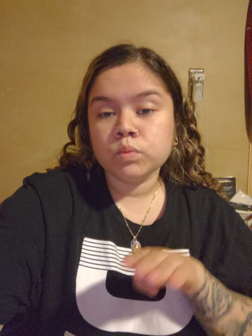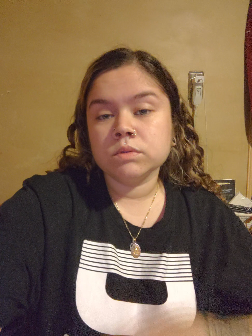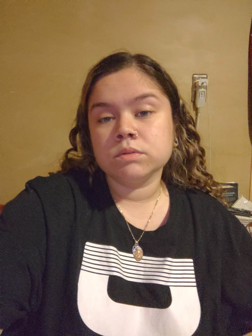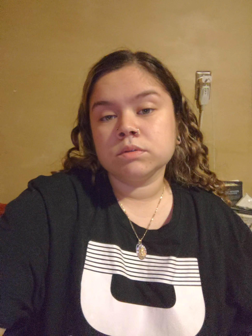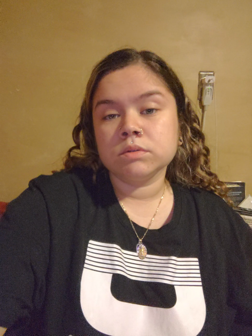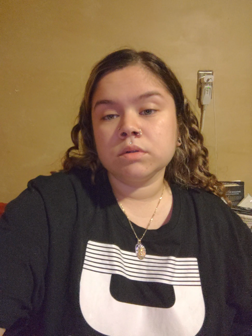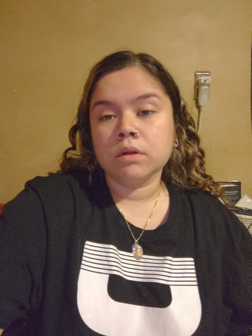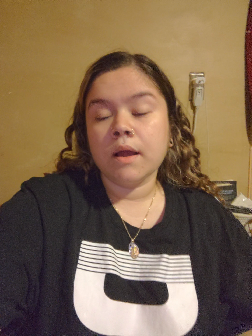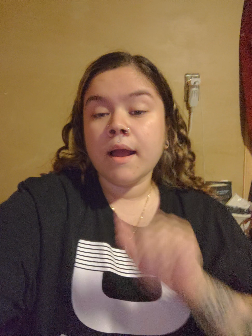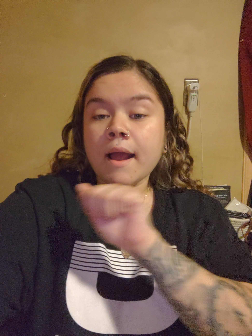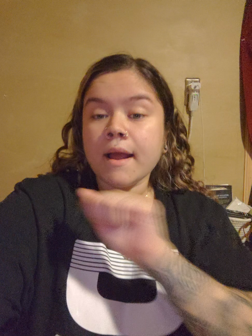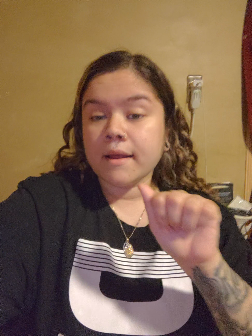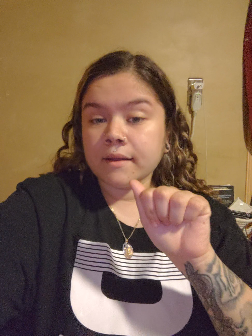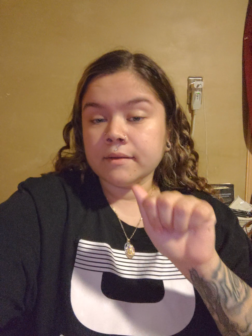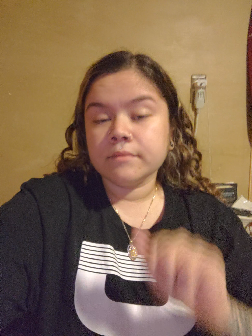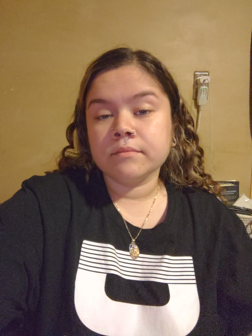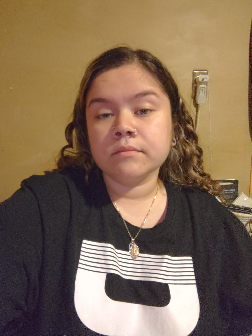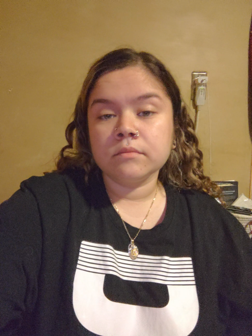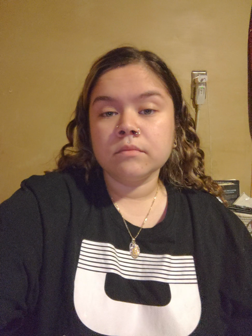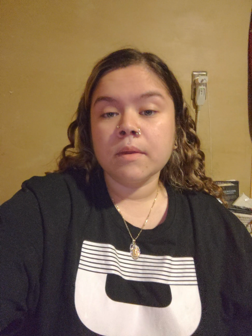a